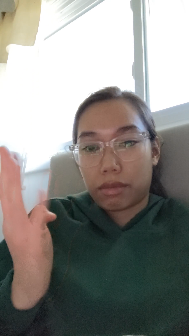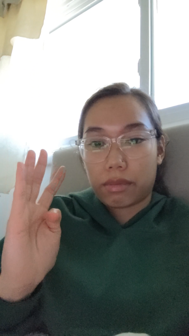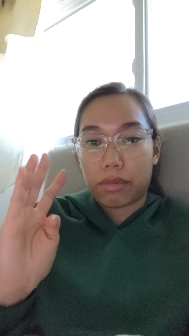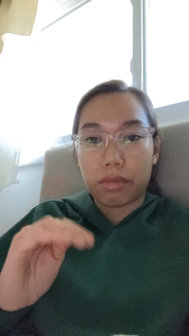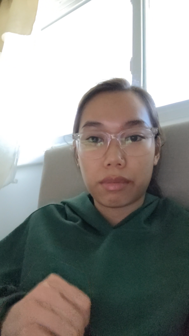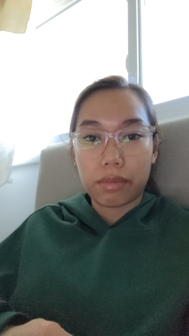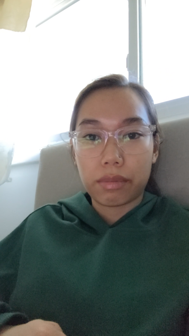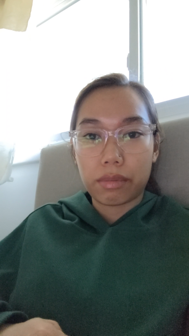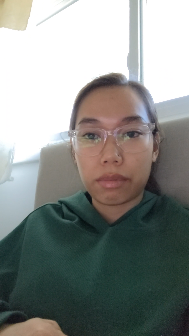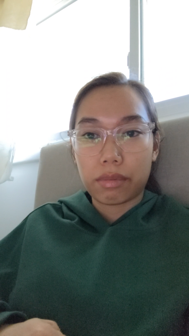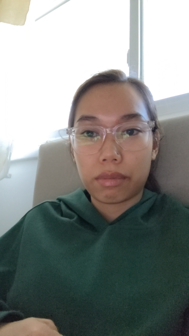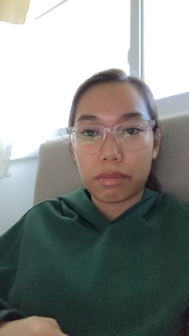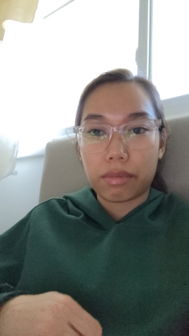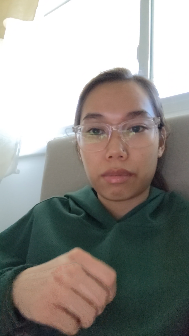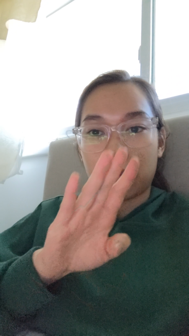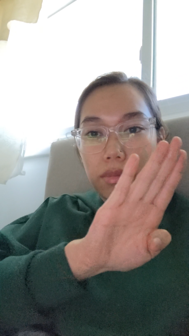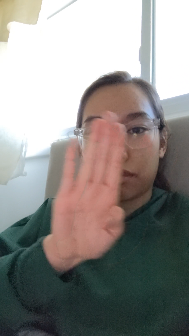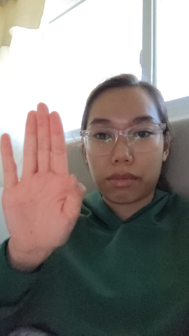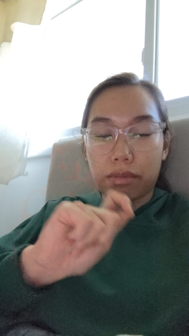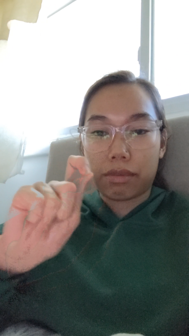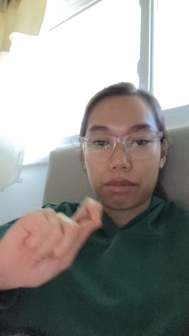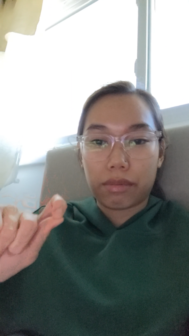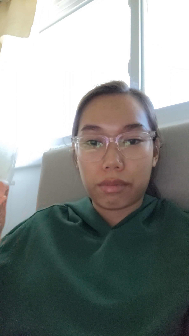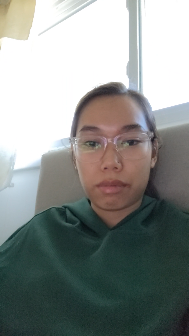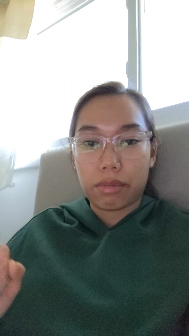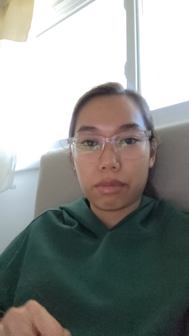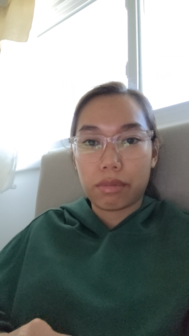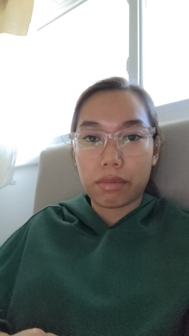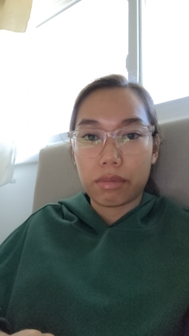chalk